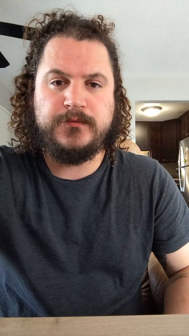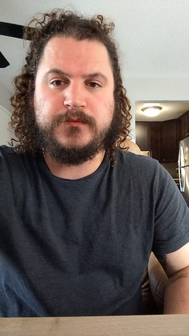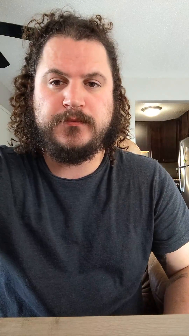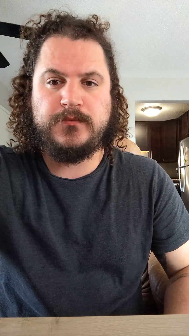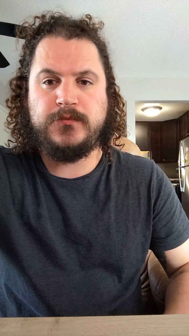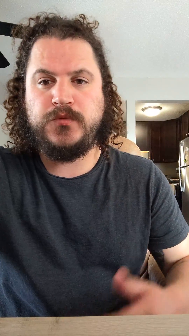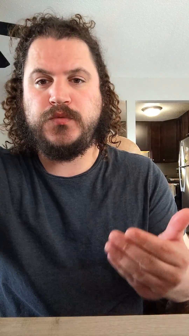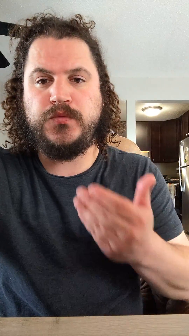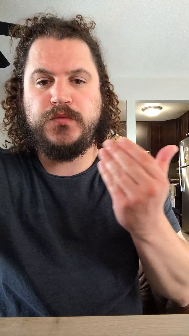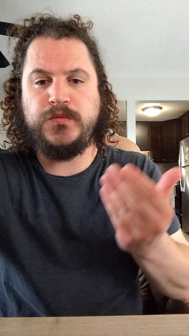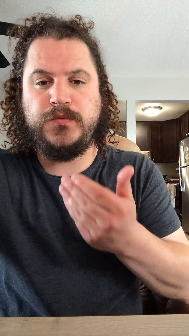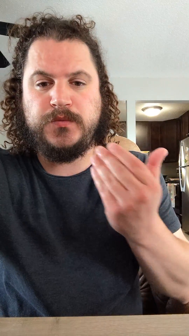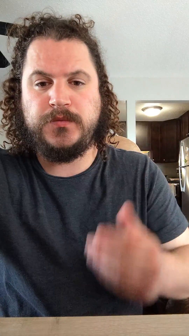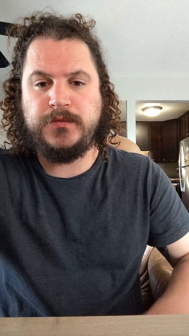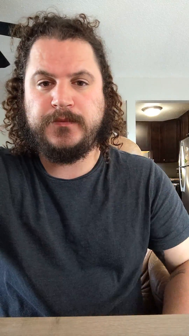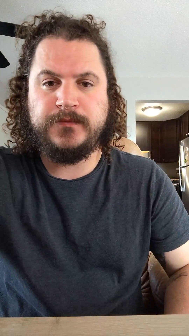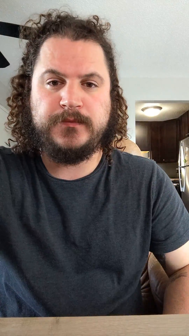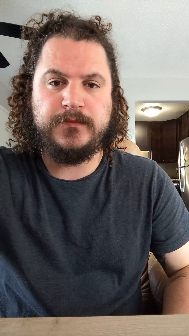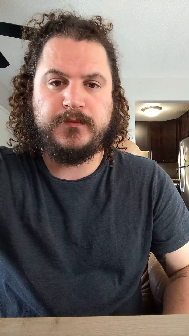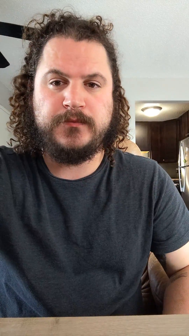new